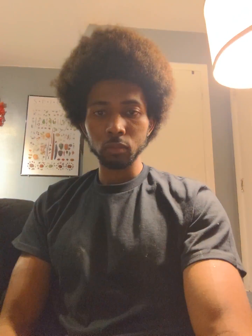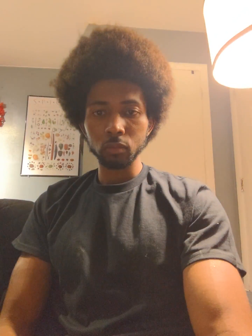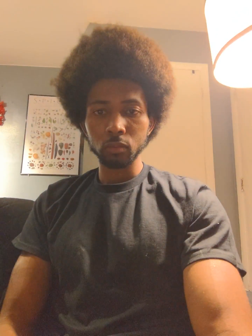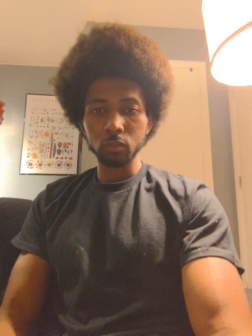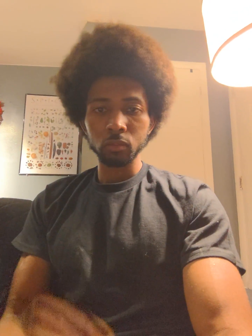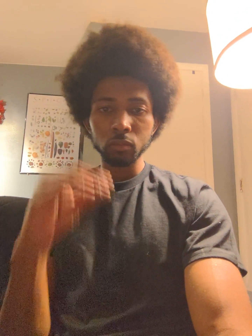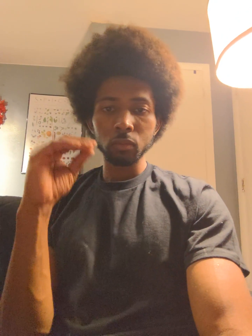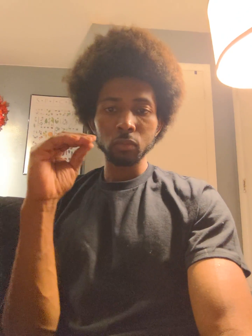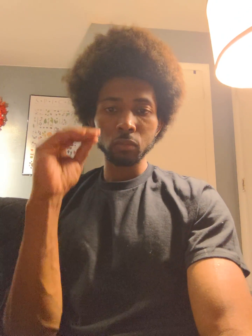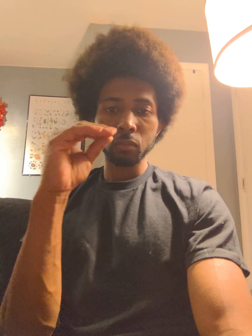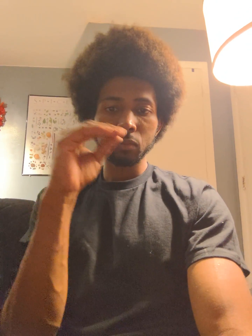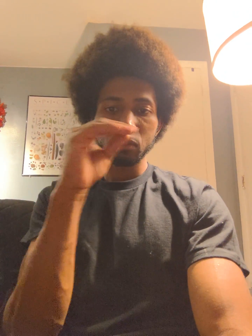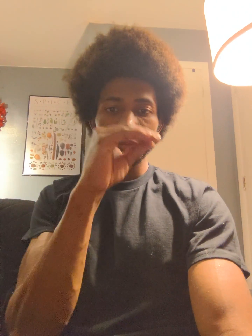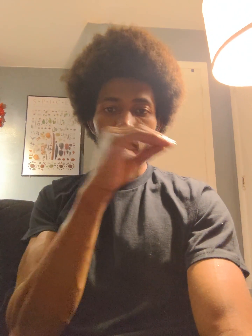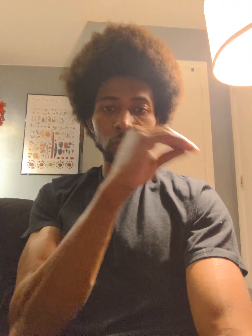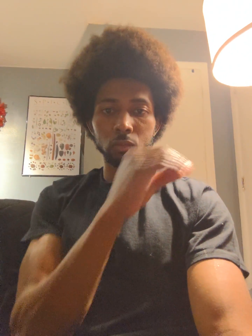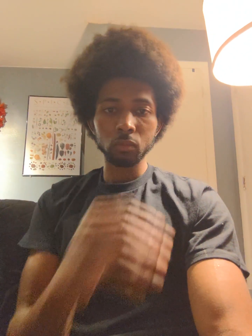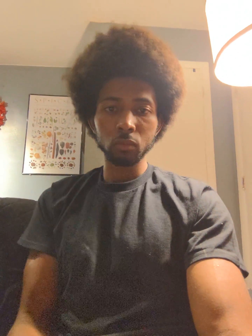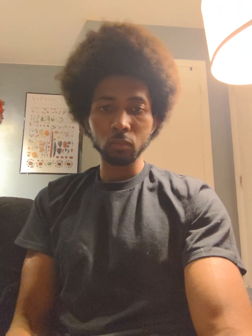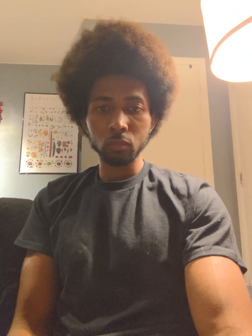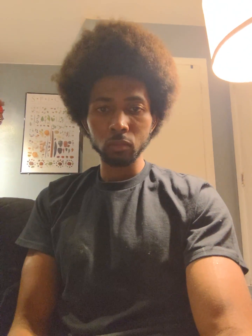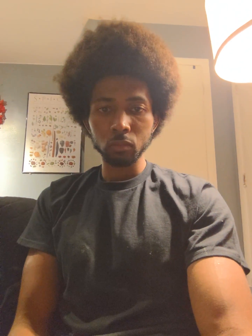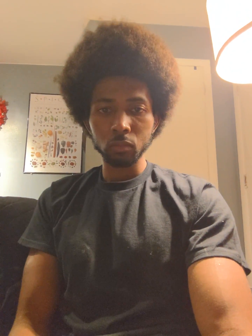dinosaur